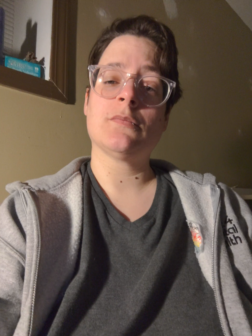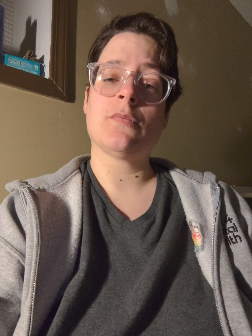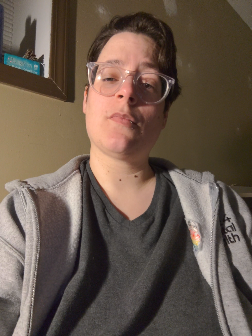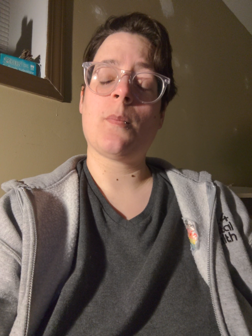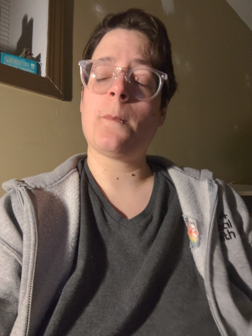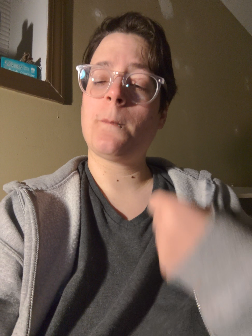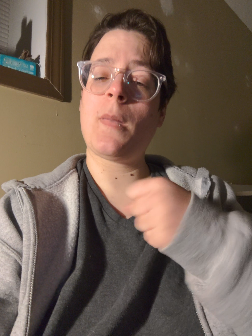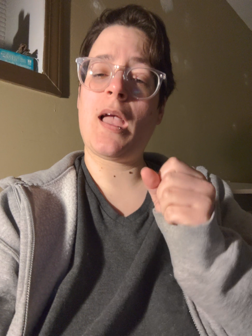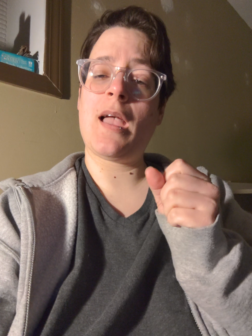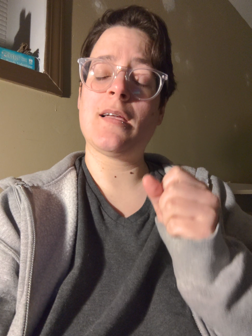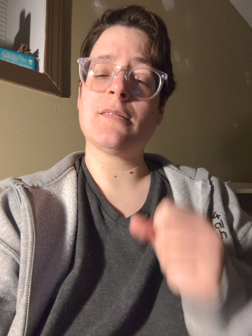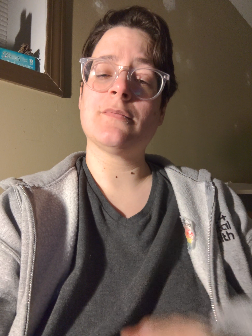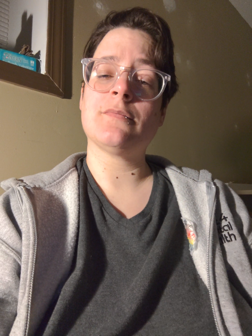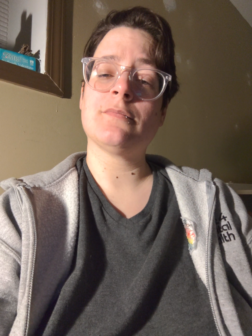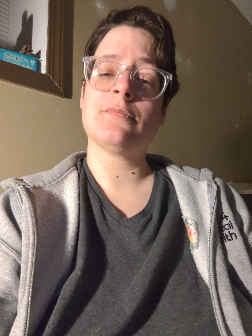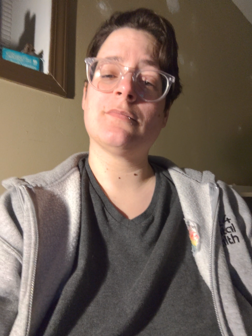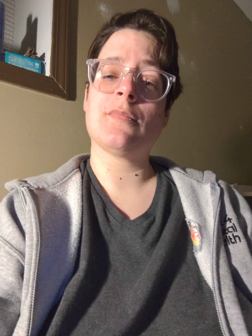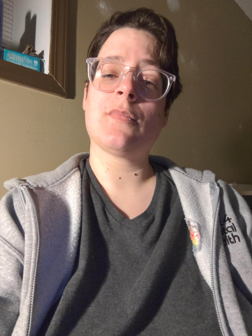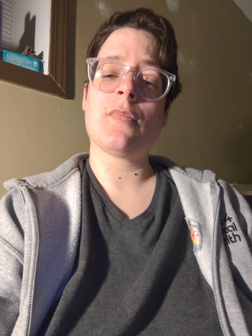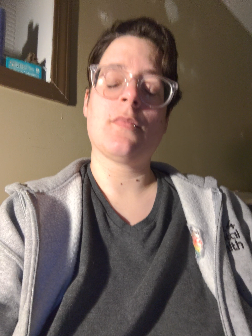make